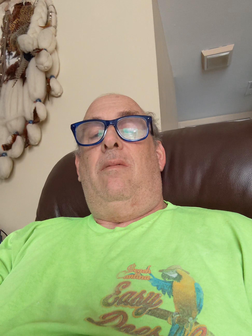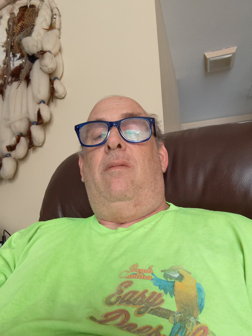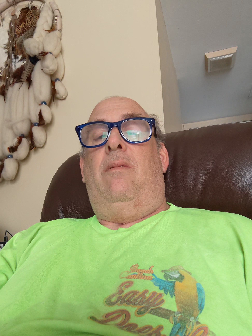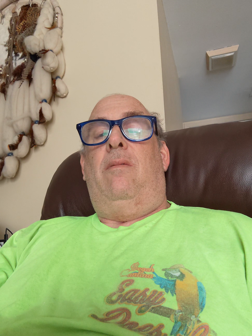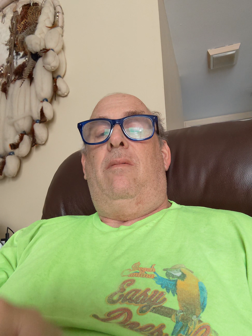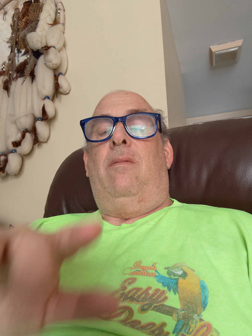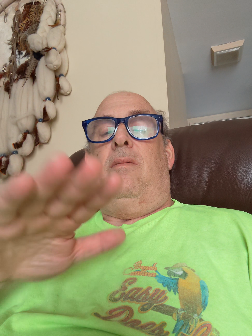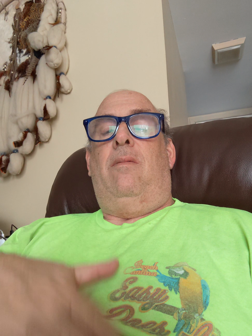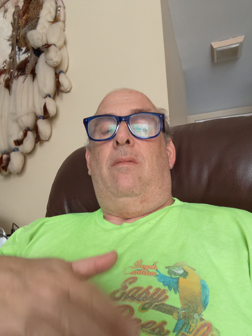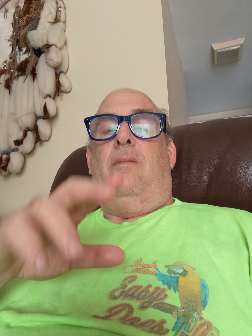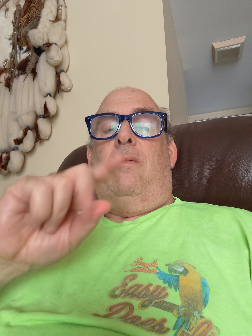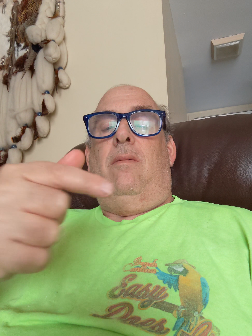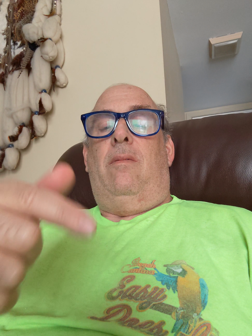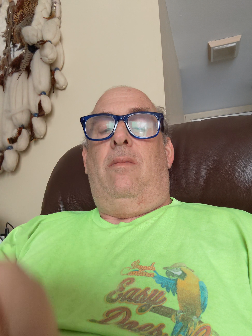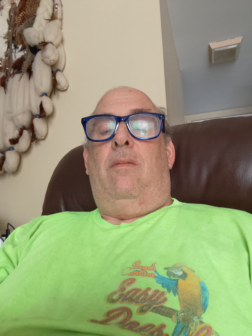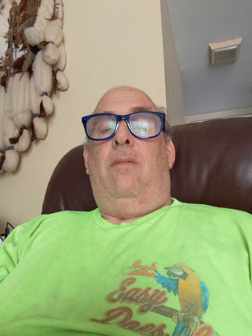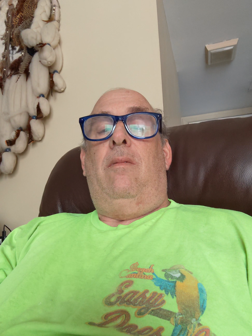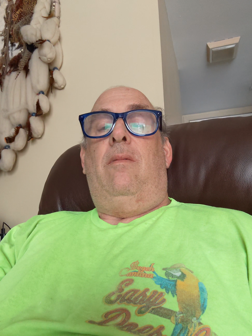dog